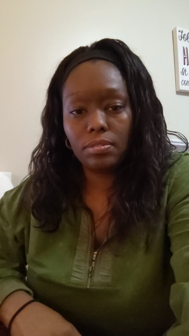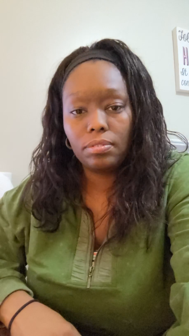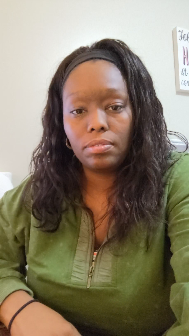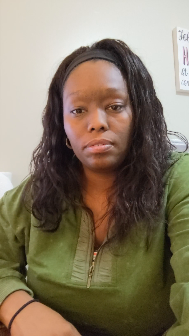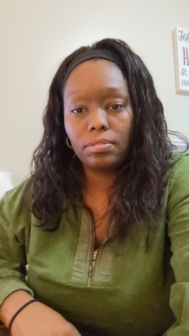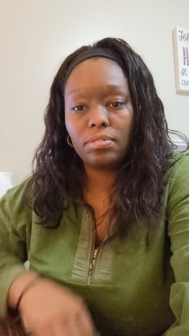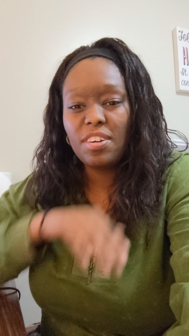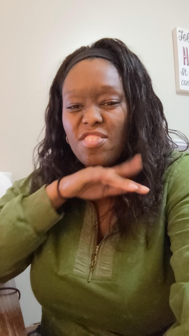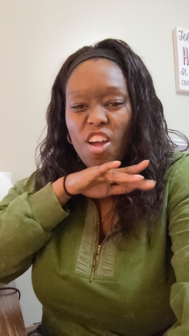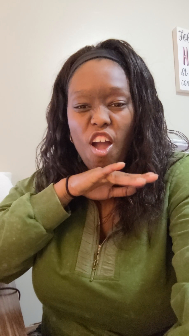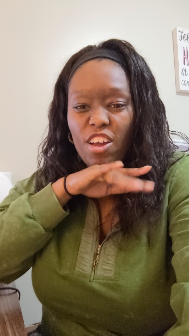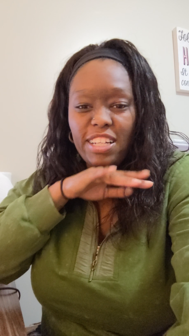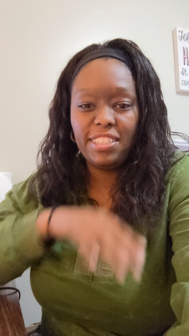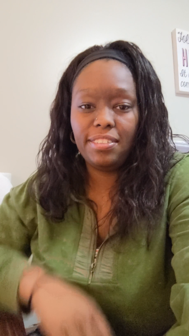naughty